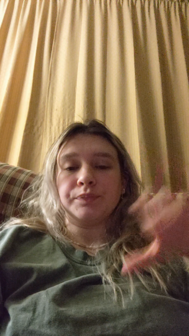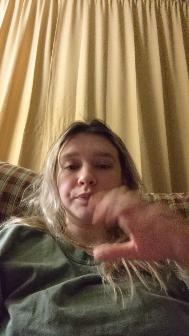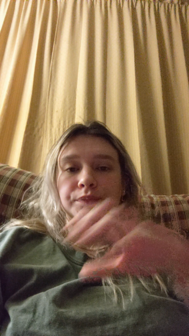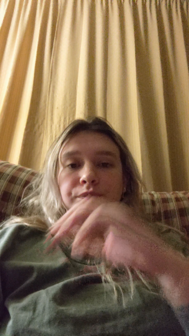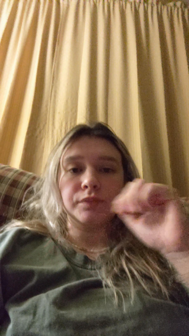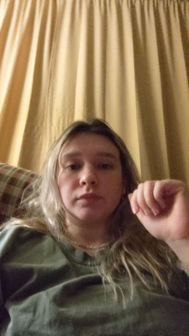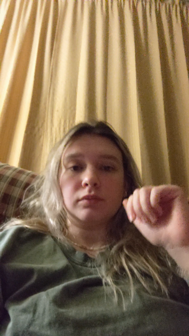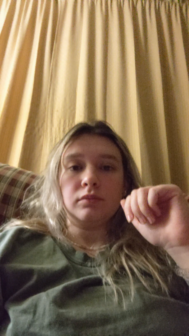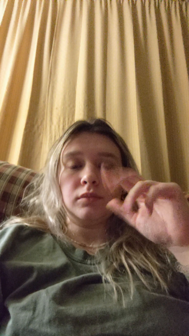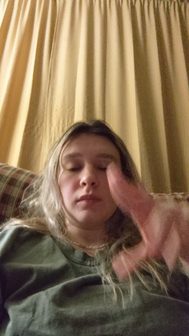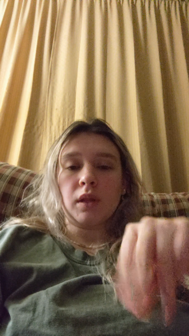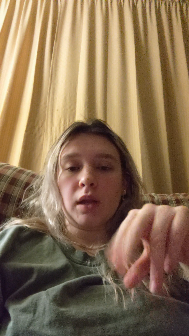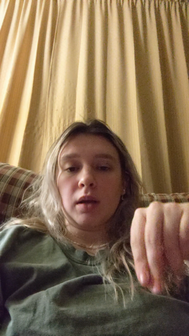diaper